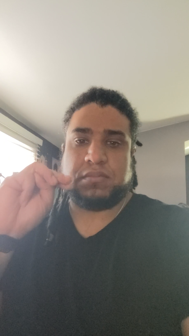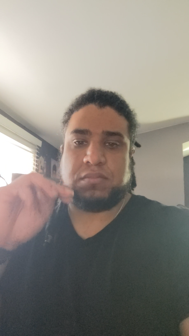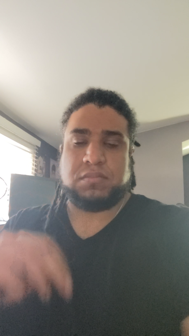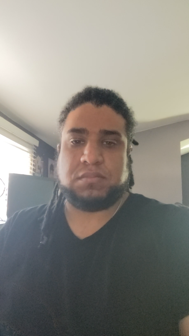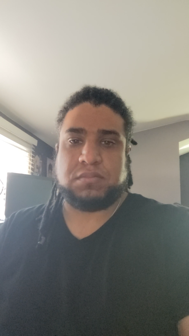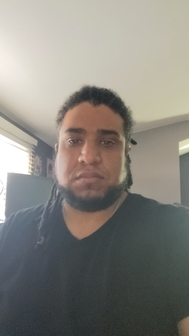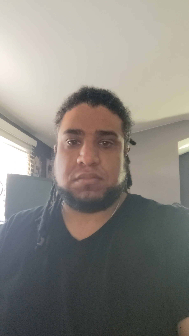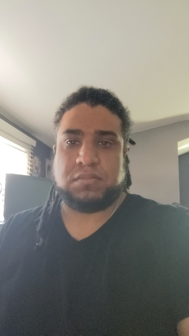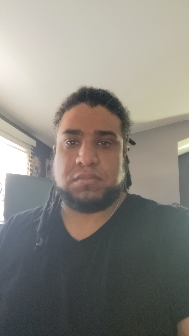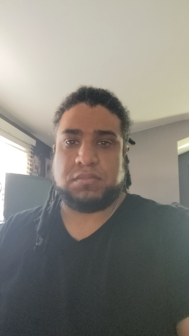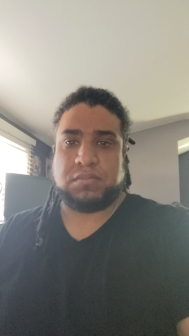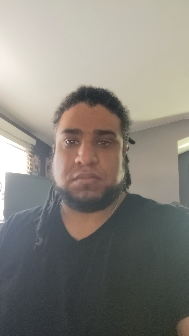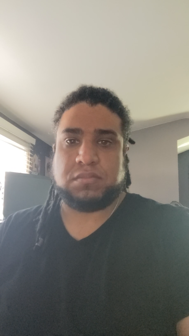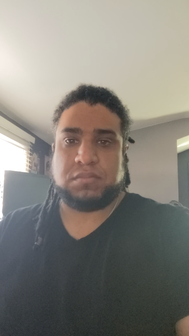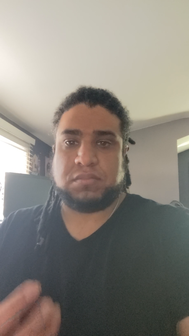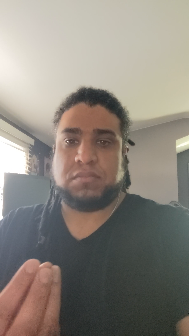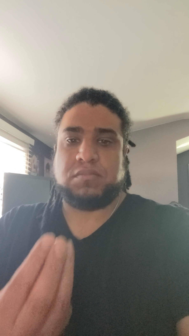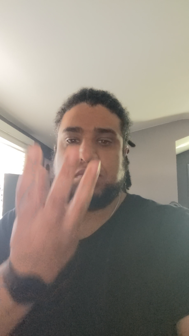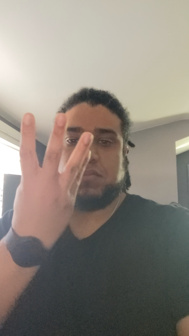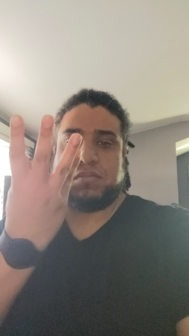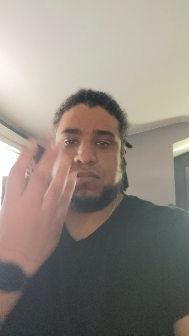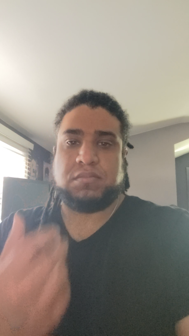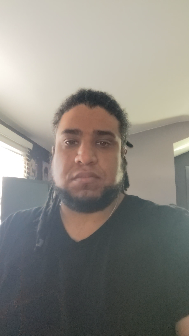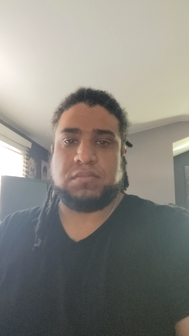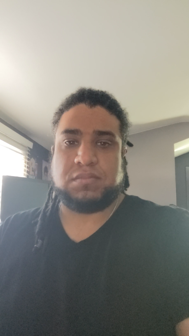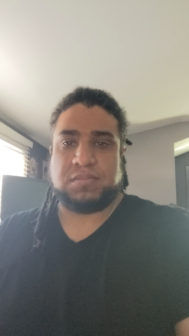plants